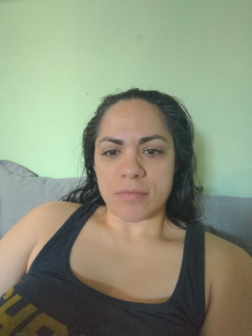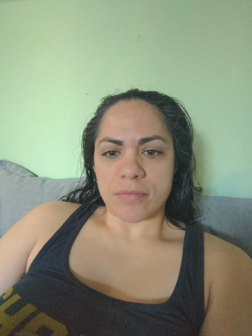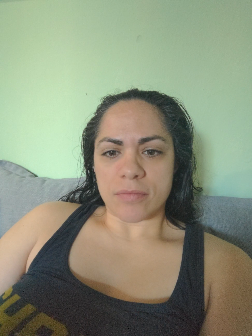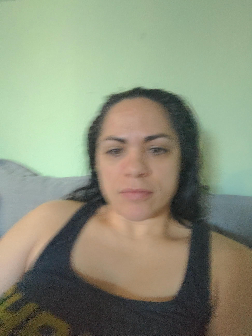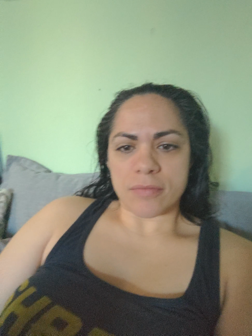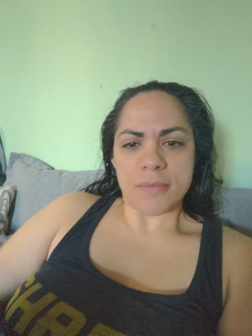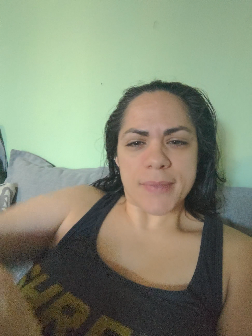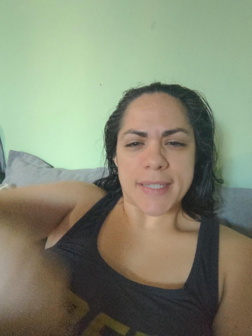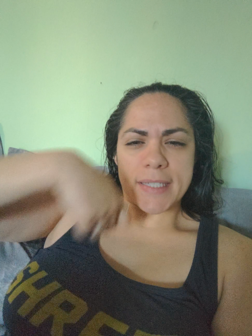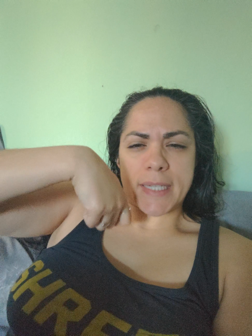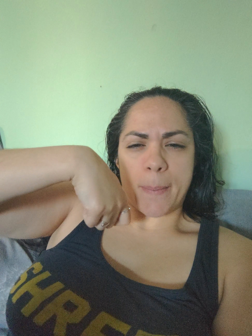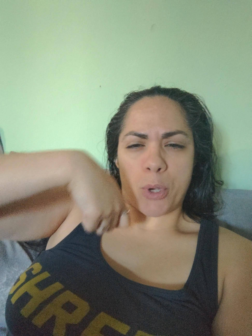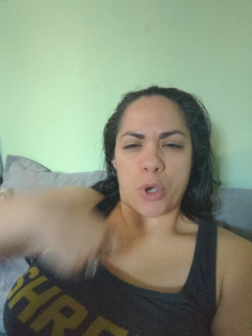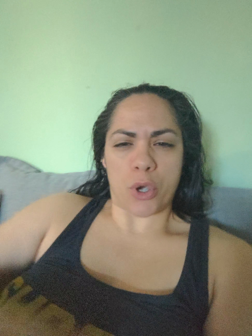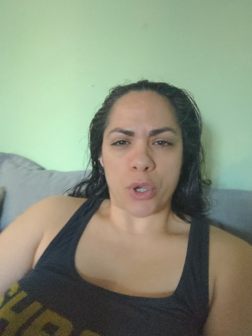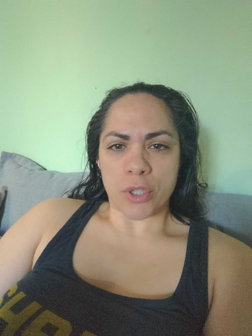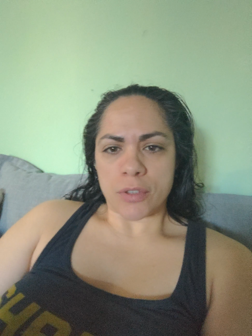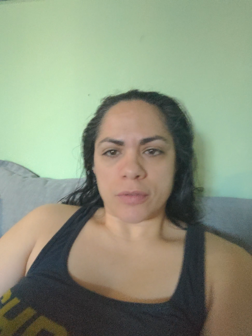zipper